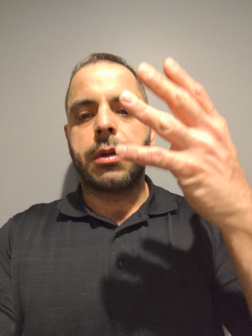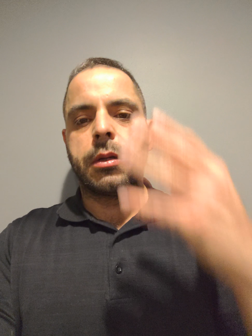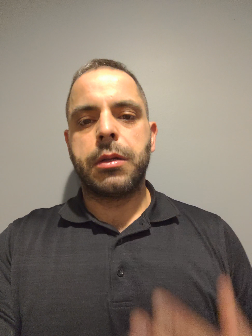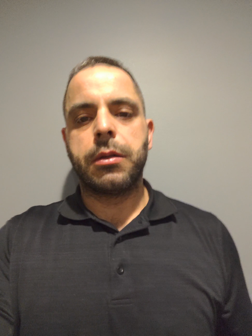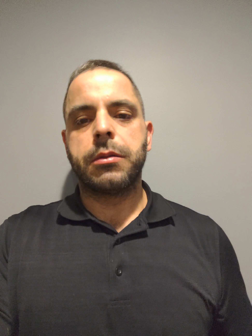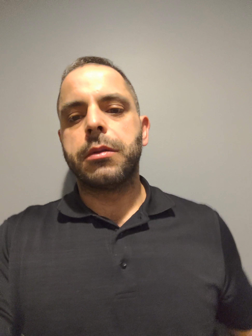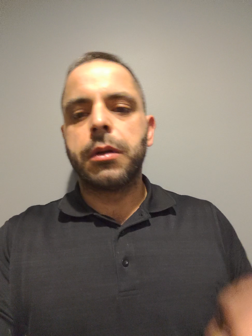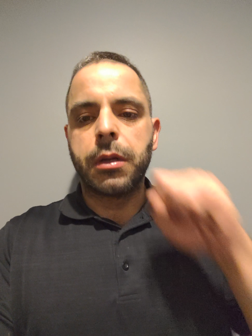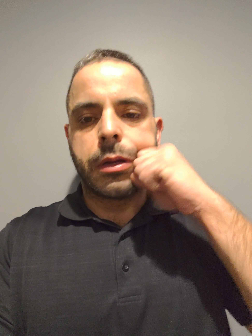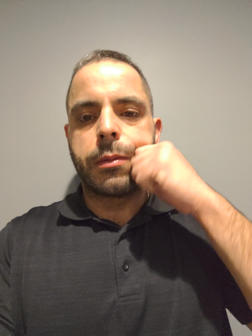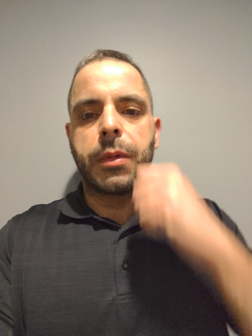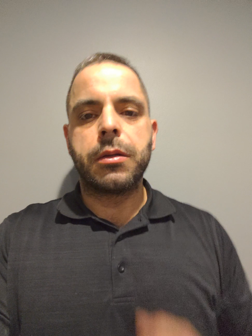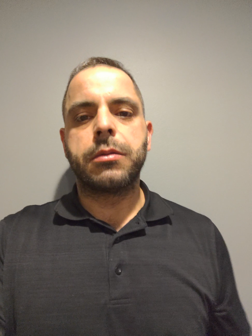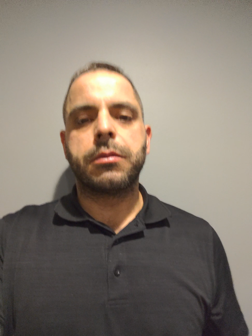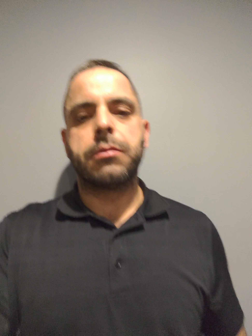apple